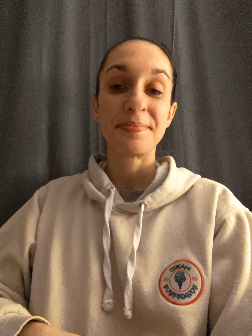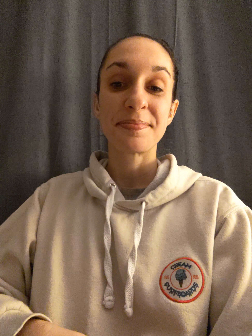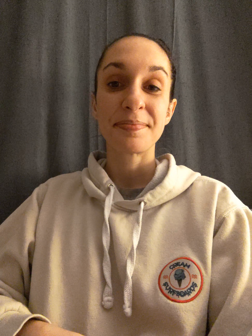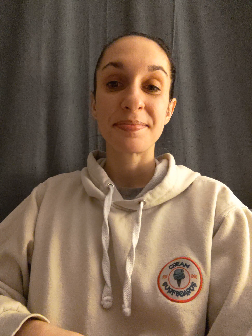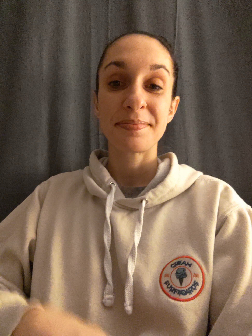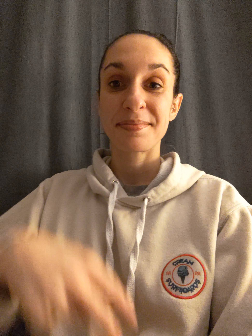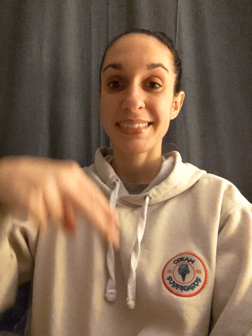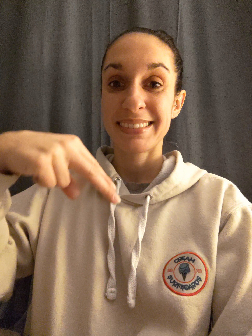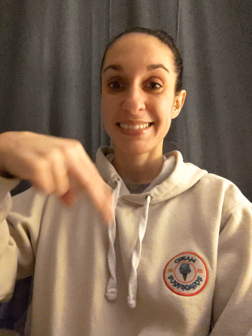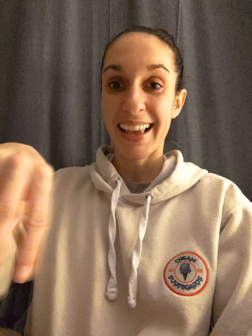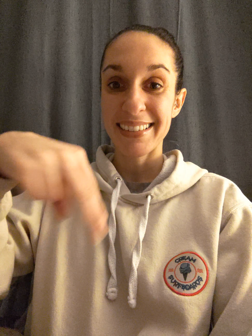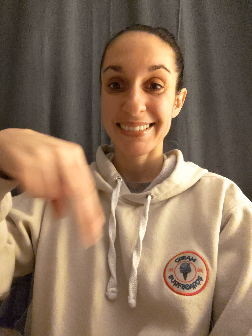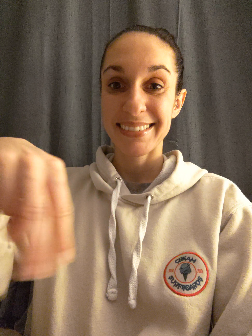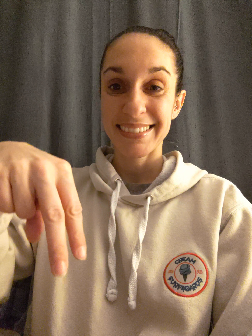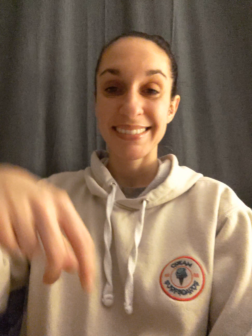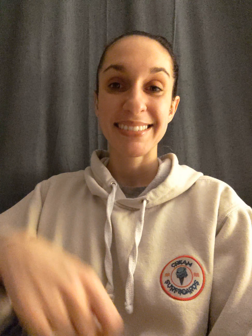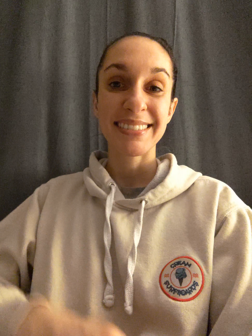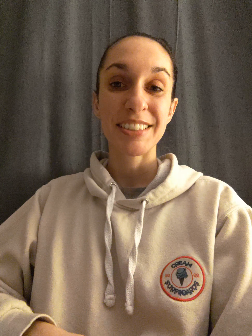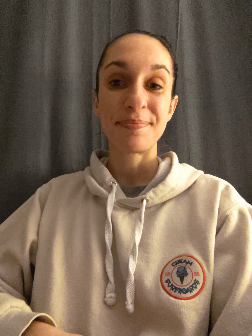dance